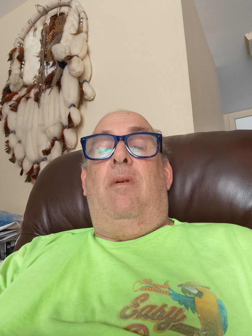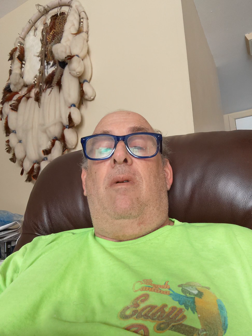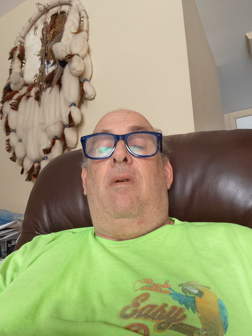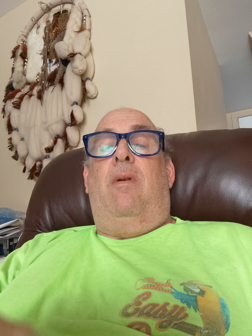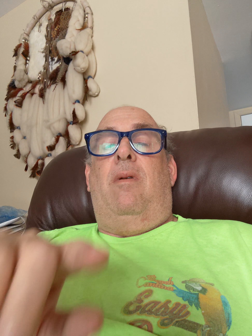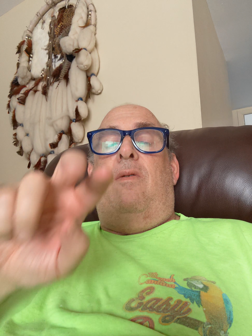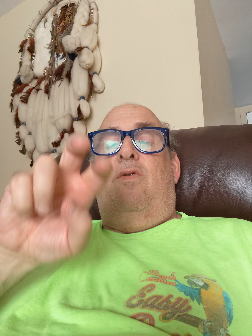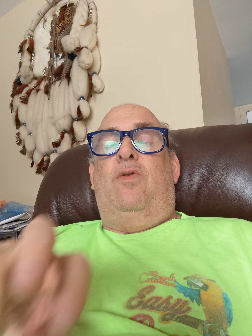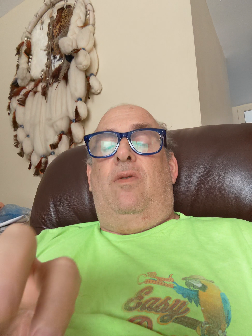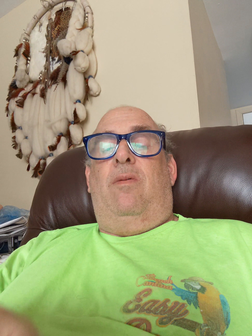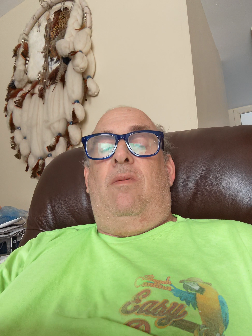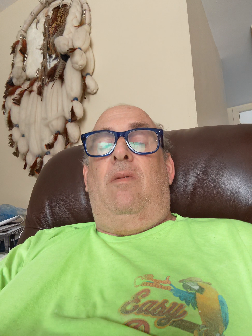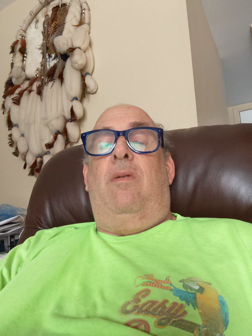chair